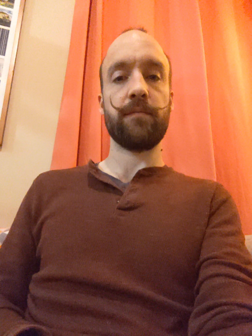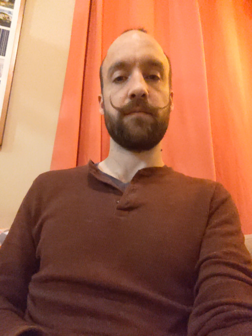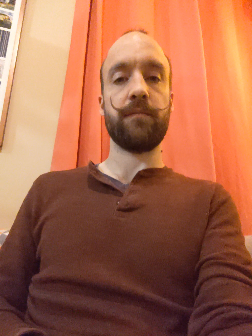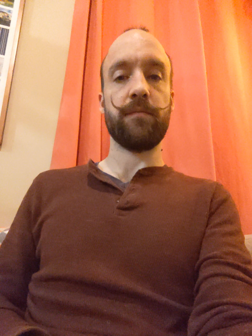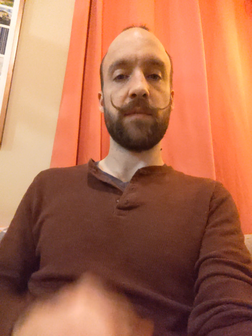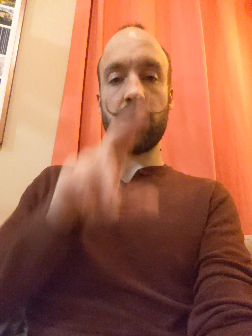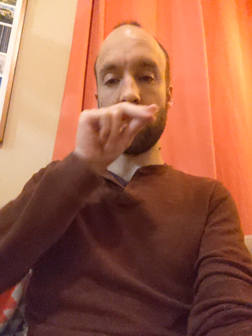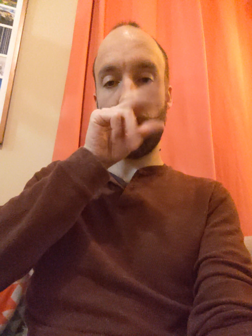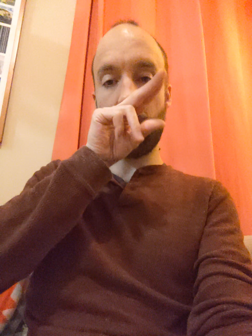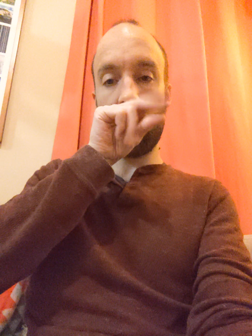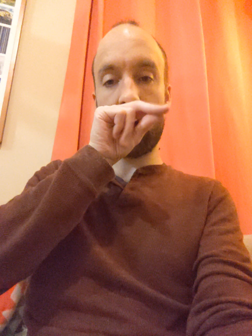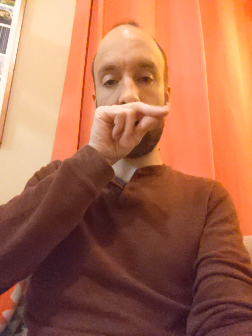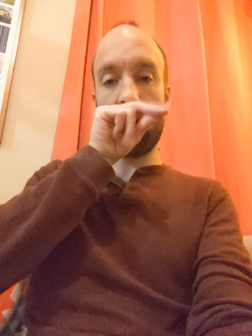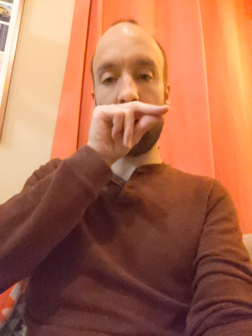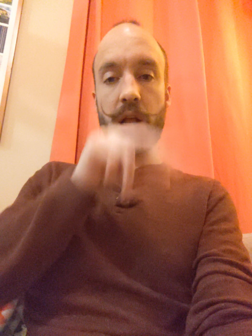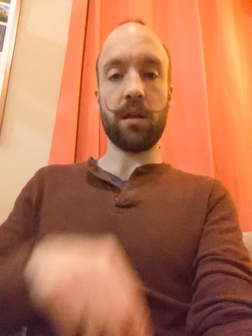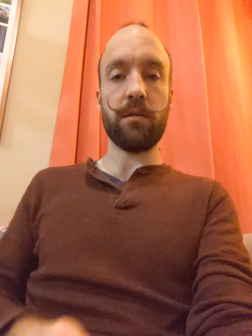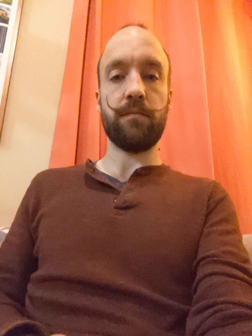duck